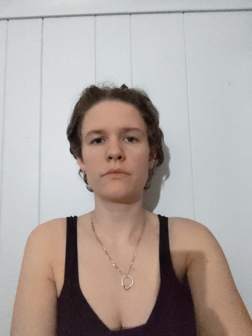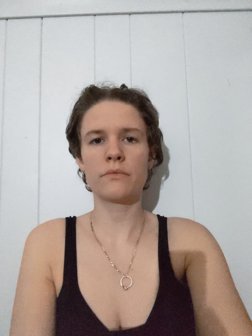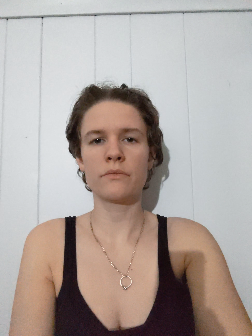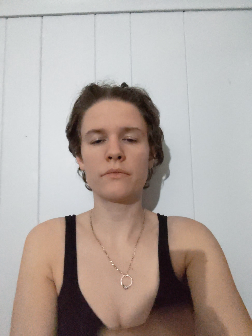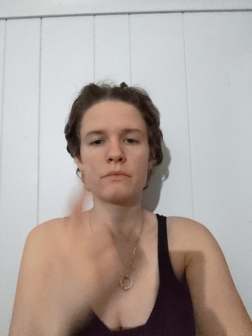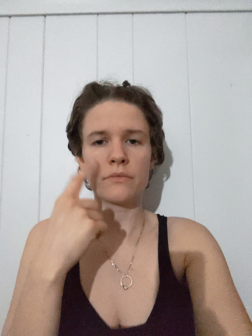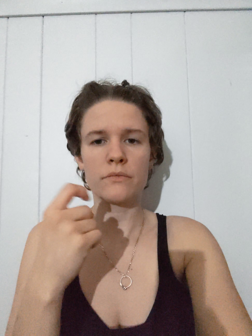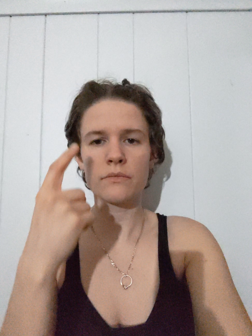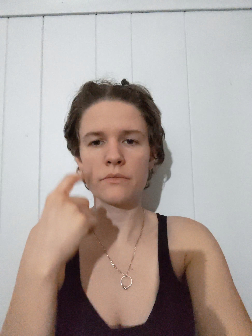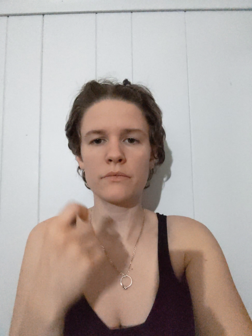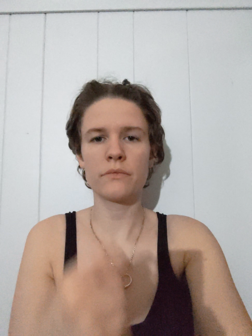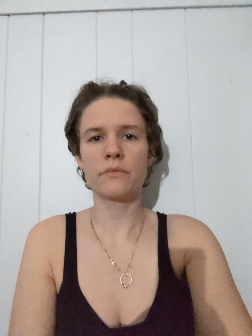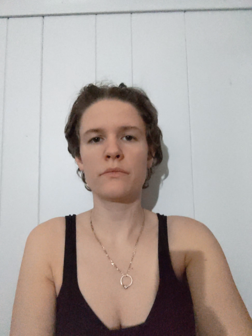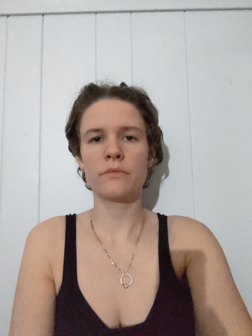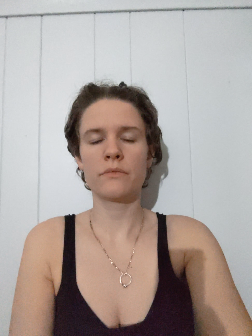cry